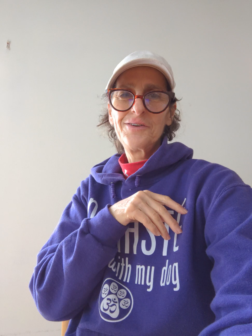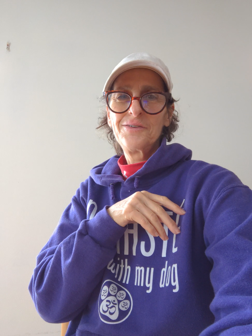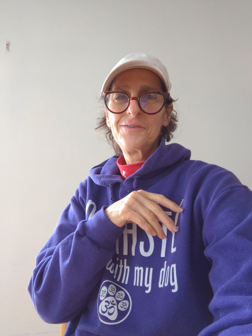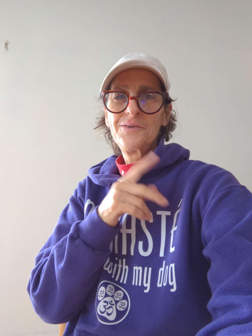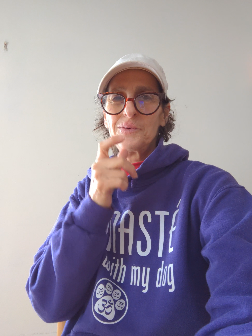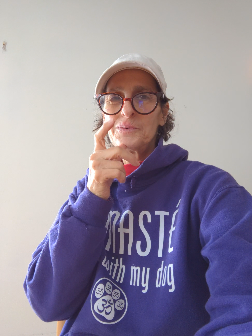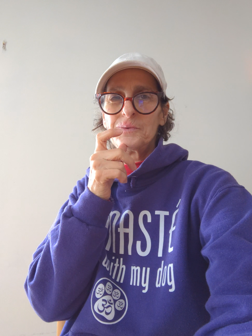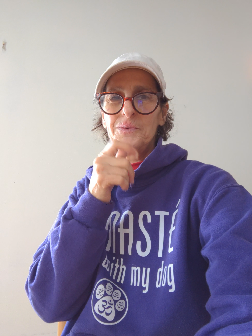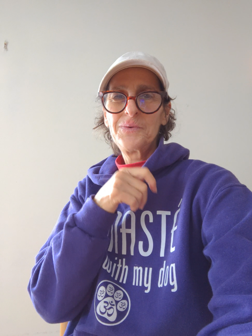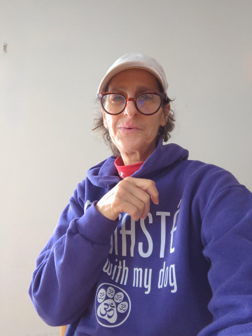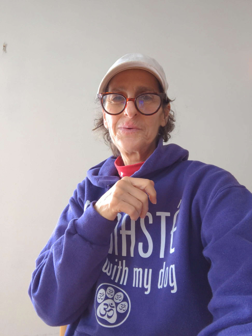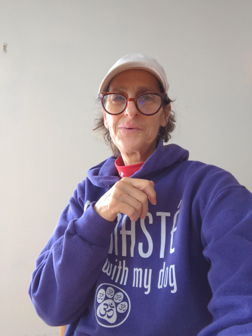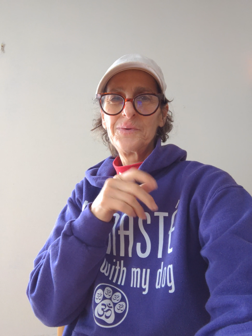who